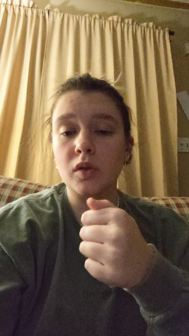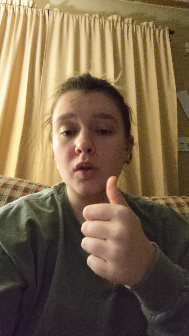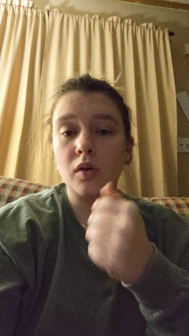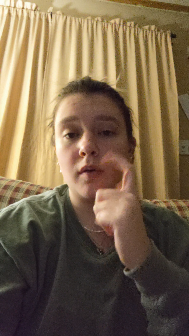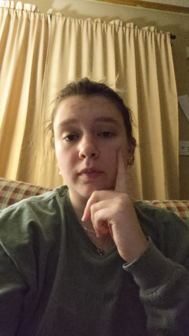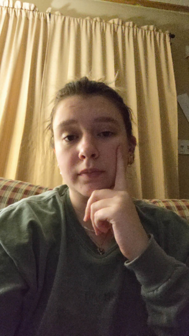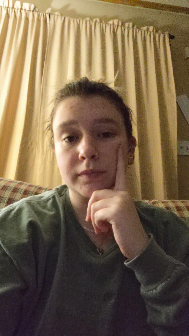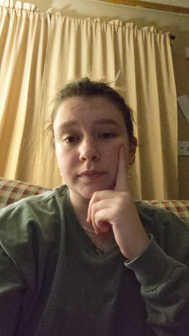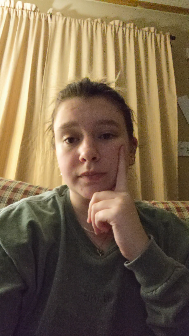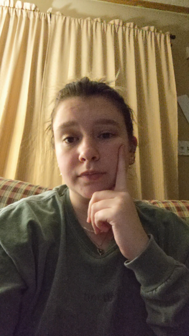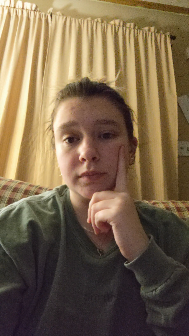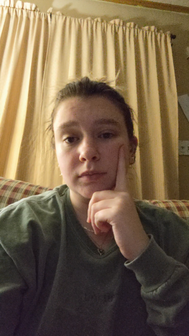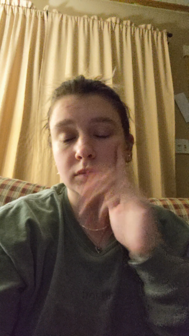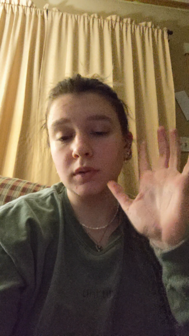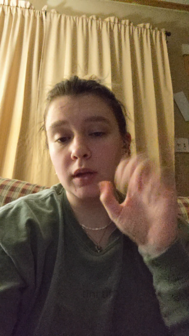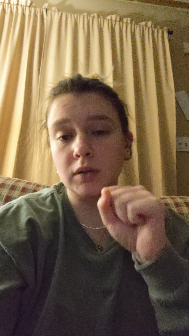catch